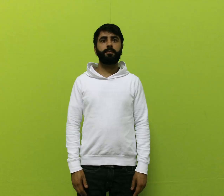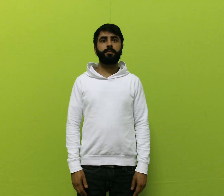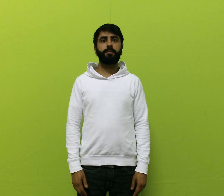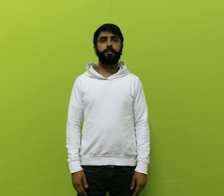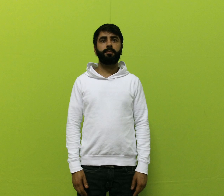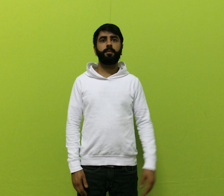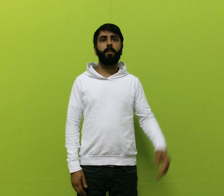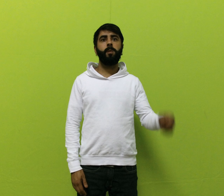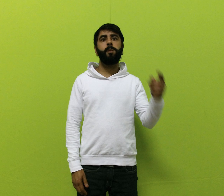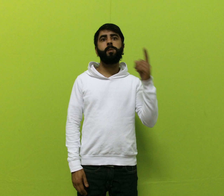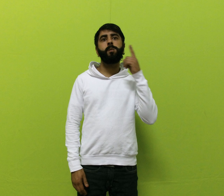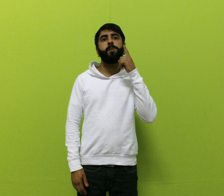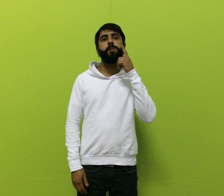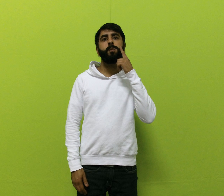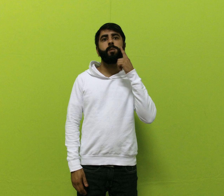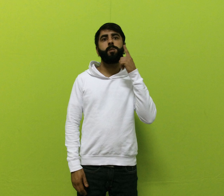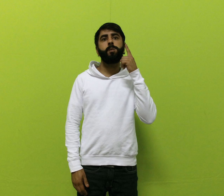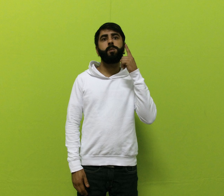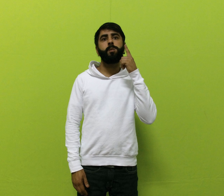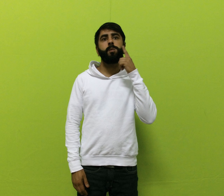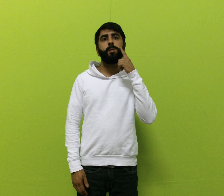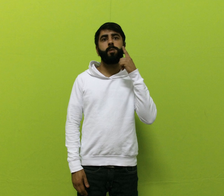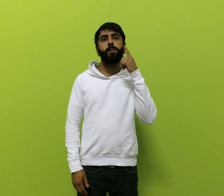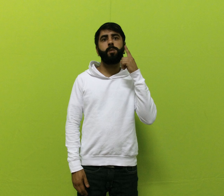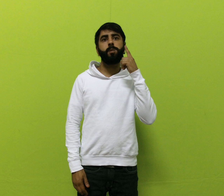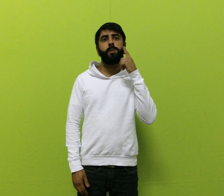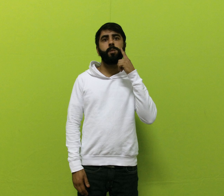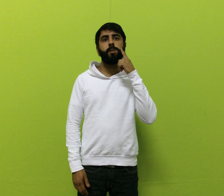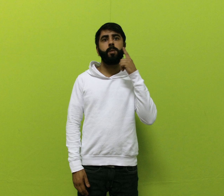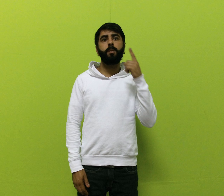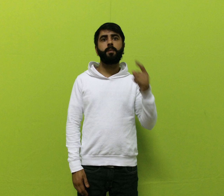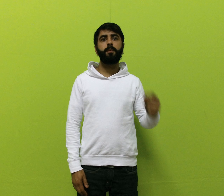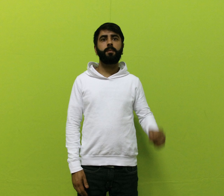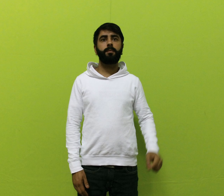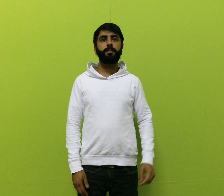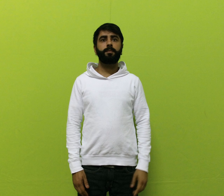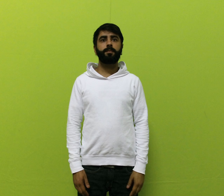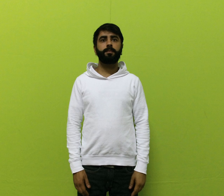bala